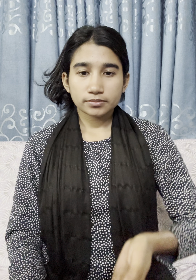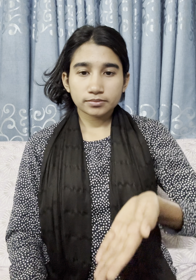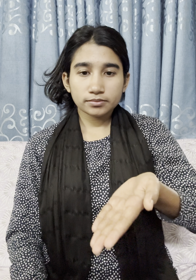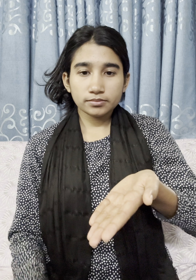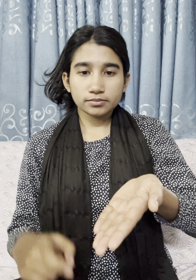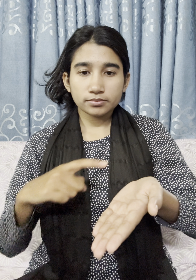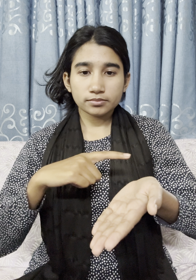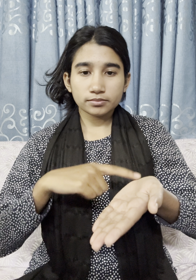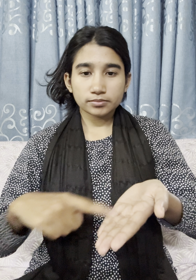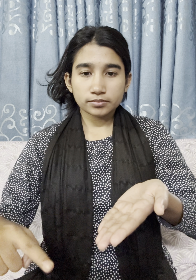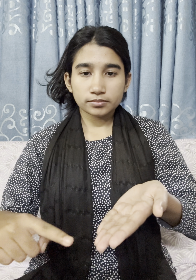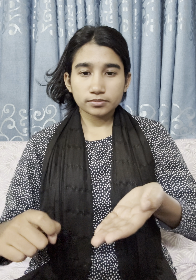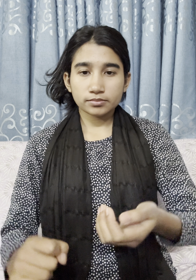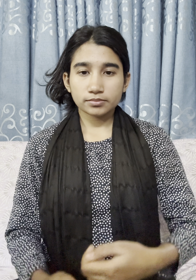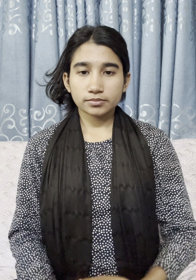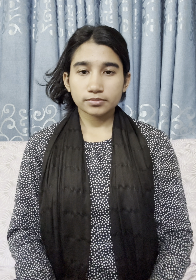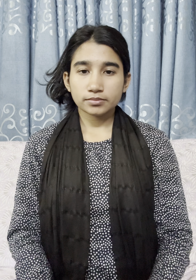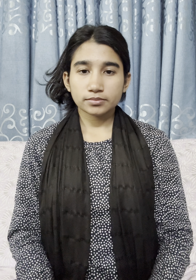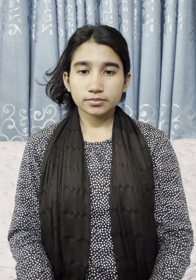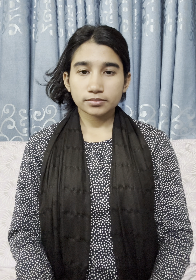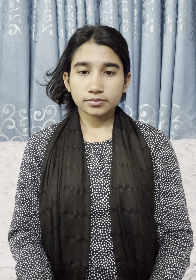আইন